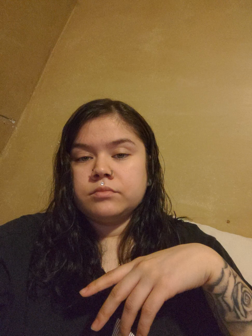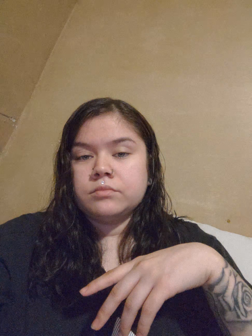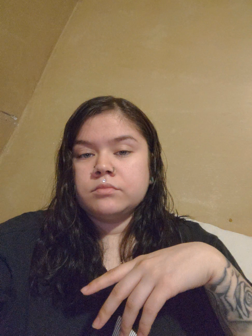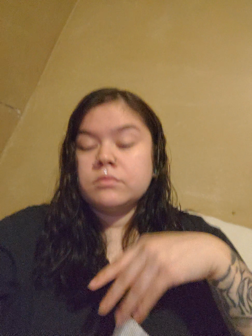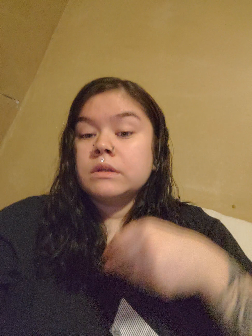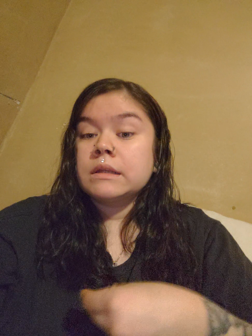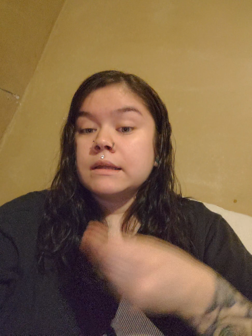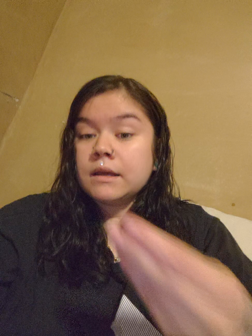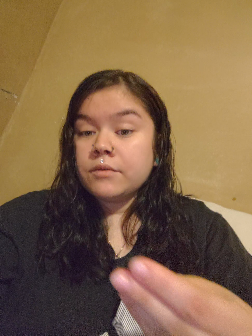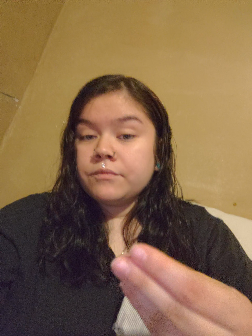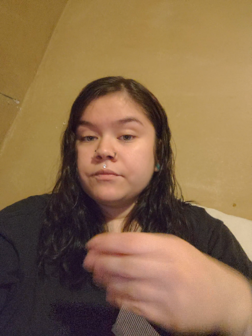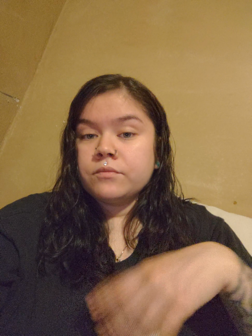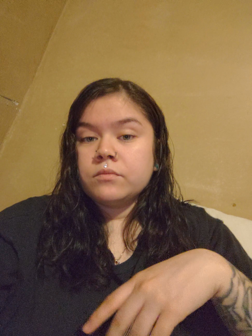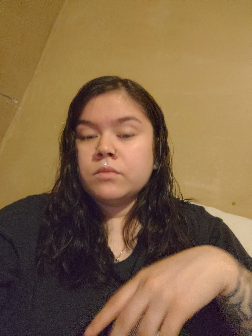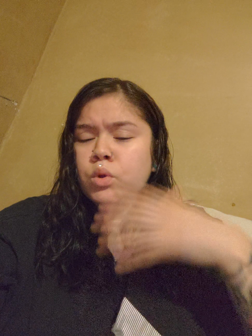give